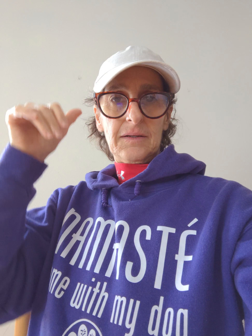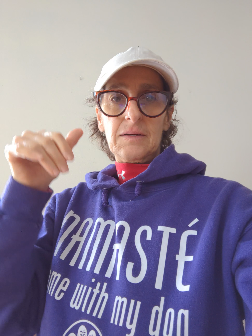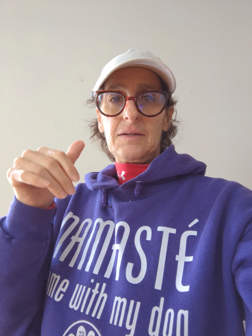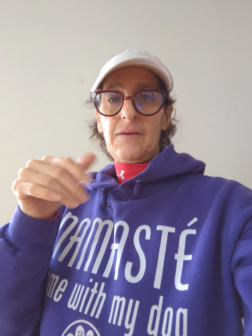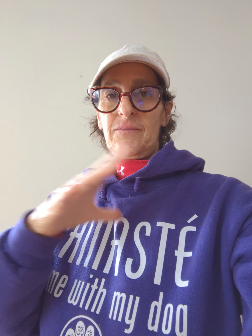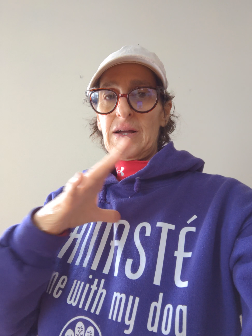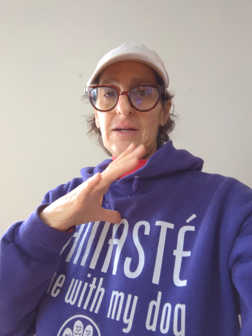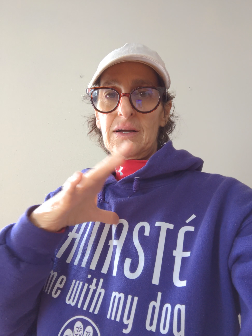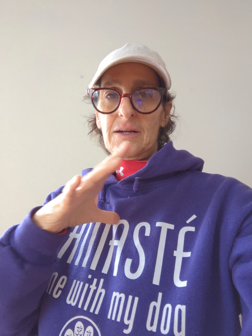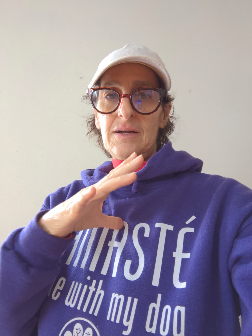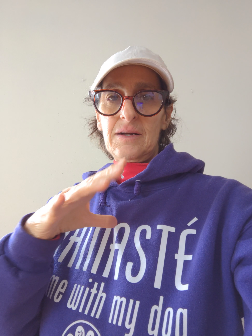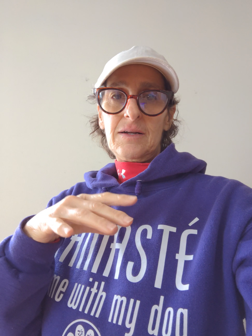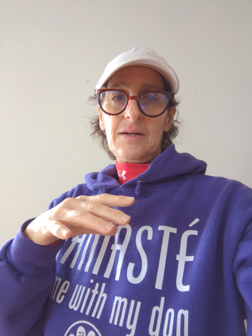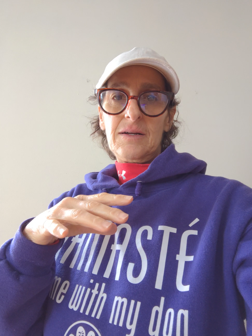fine